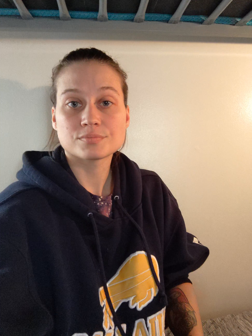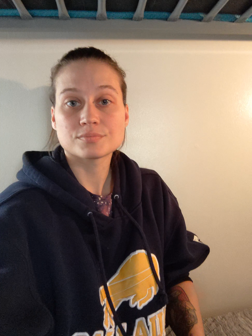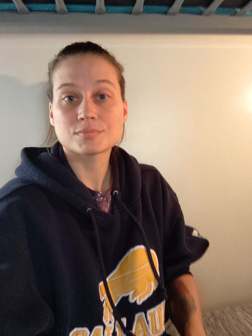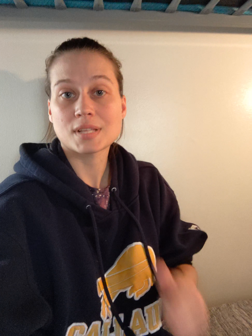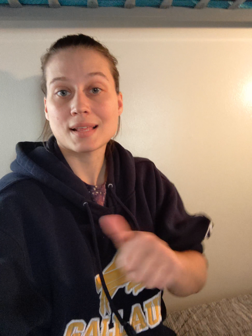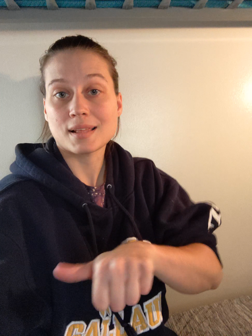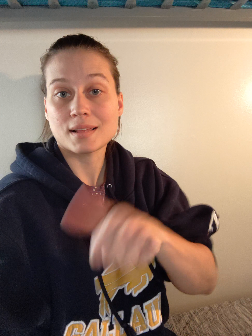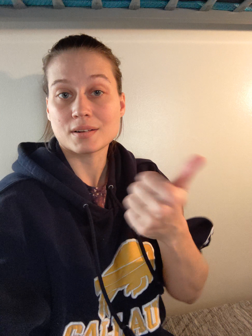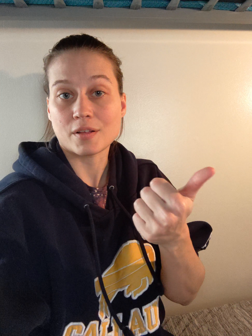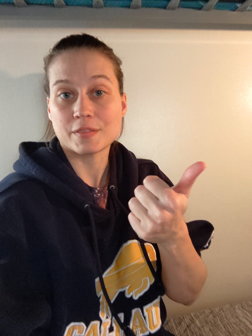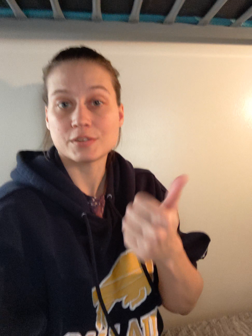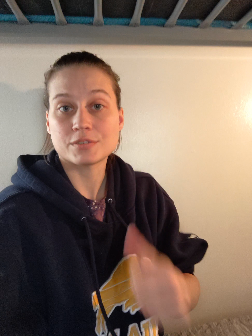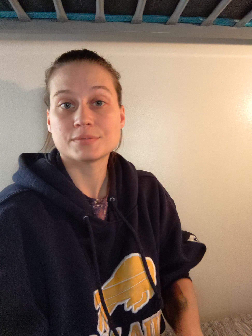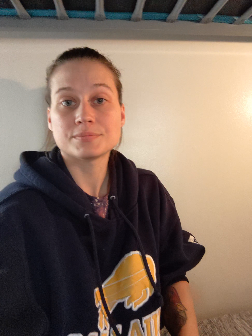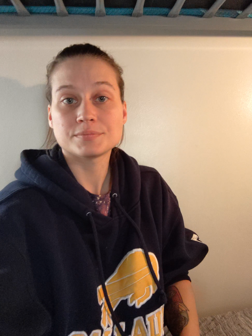another